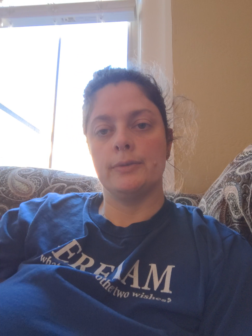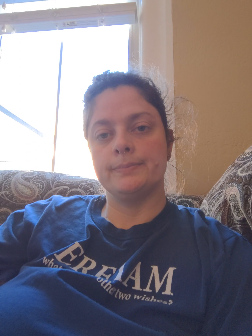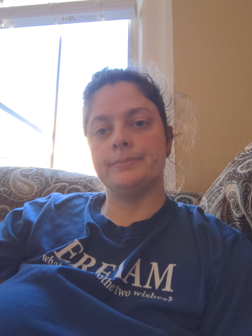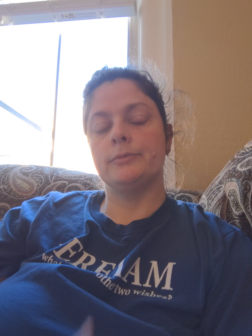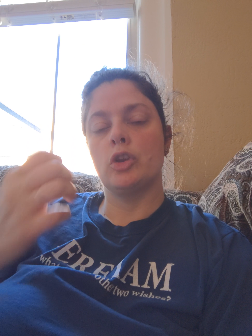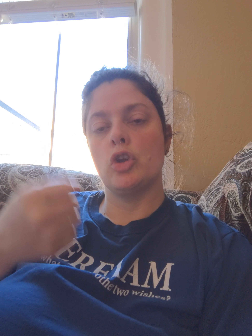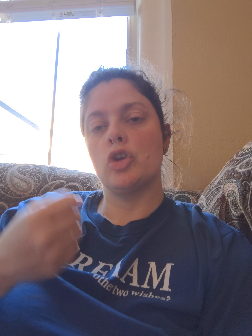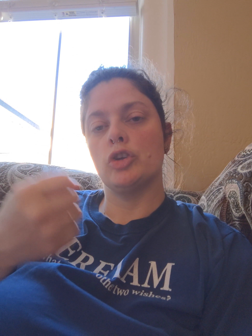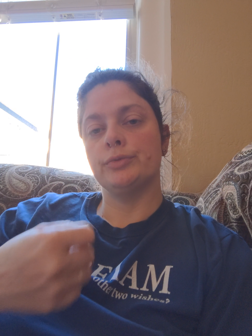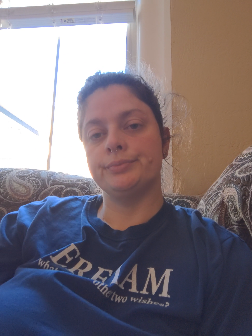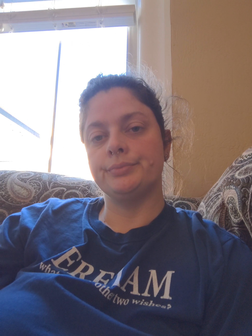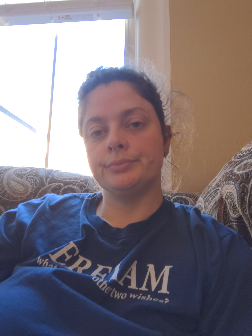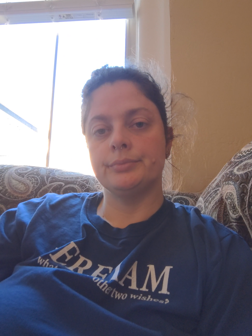car